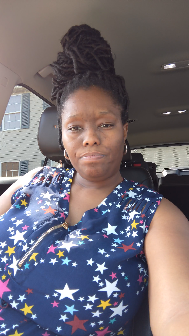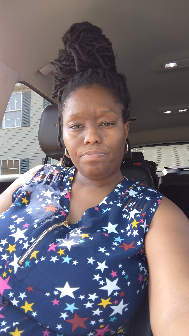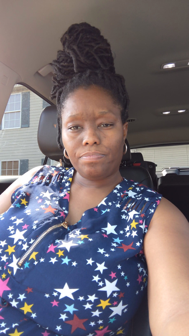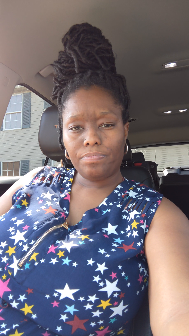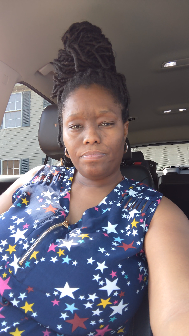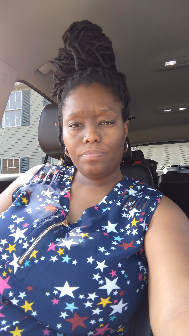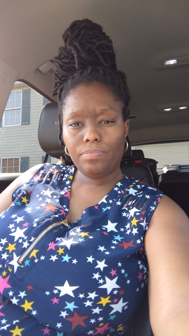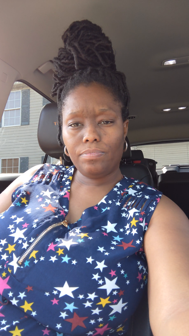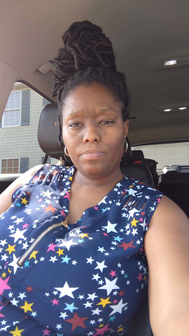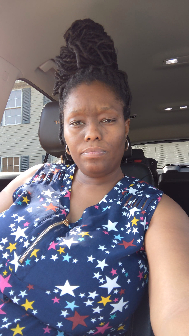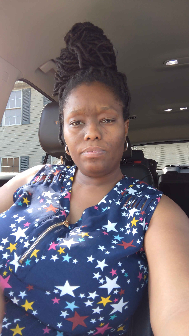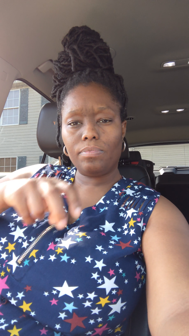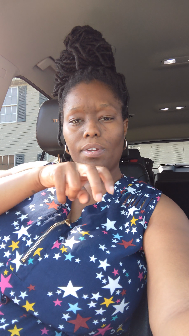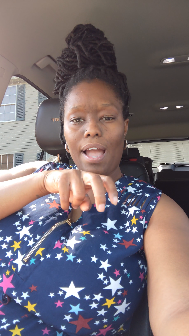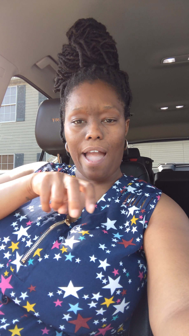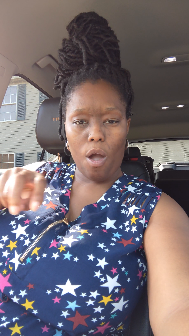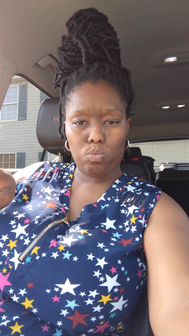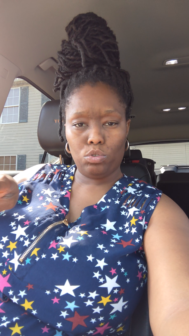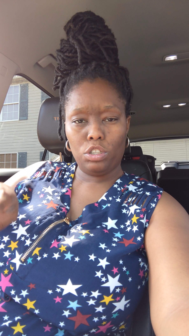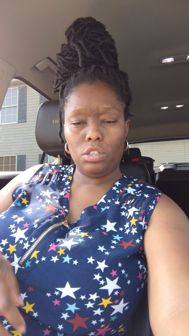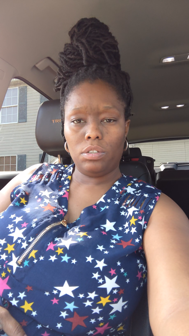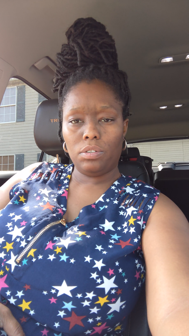couch